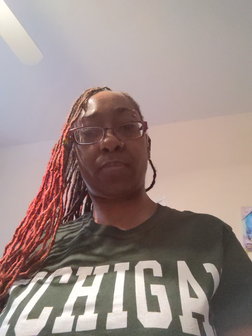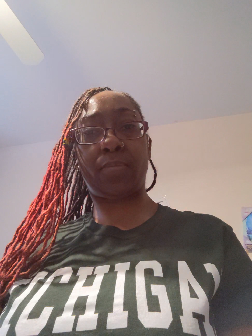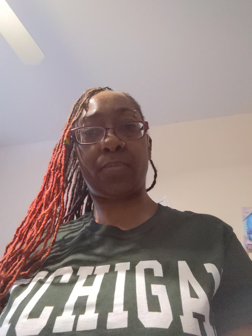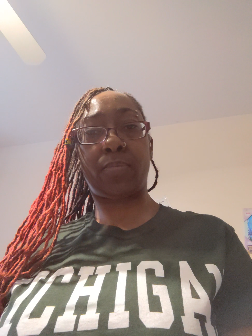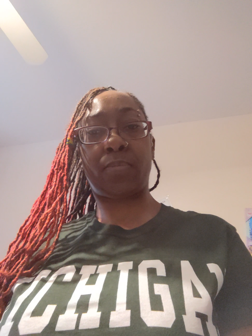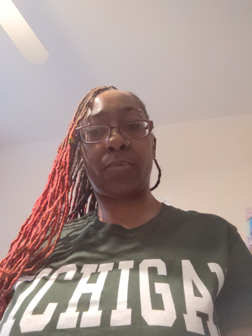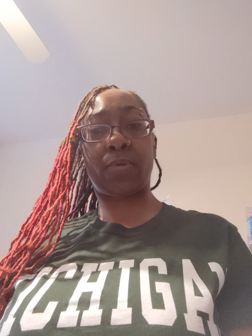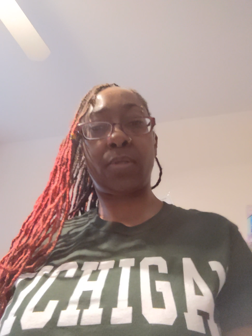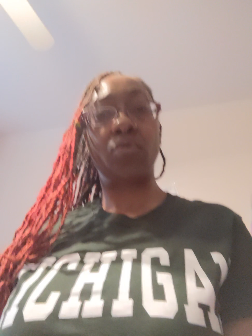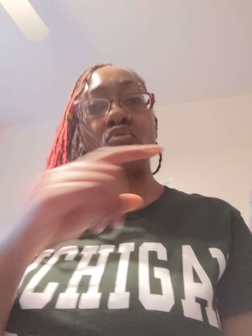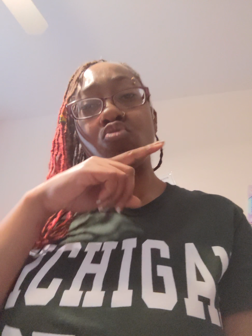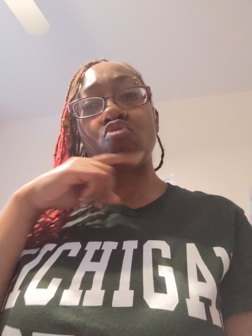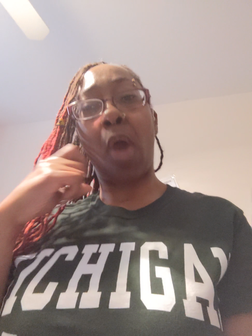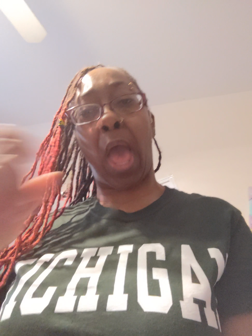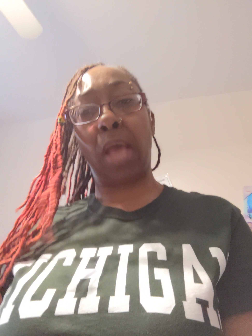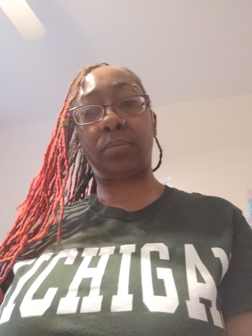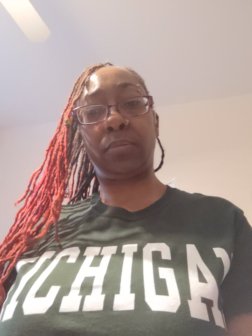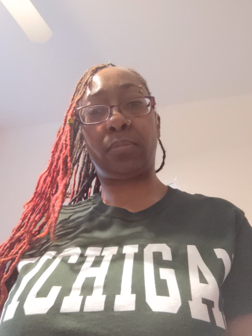dry